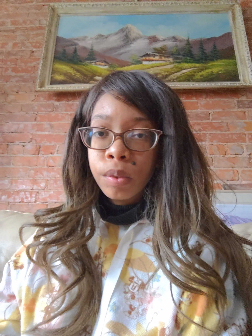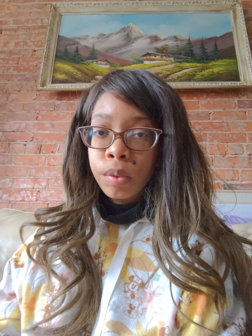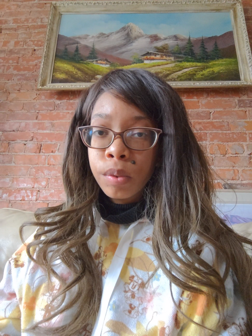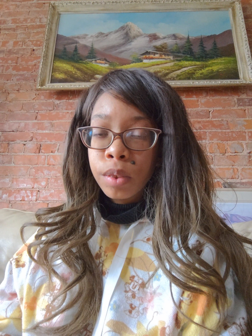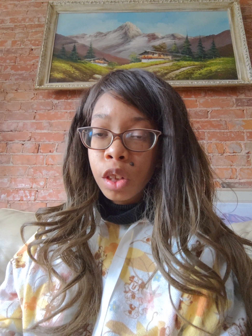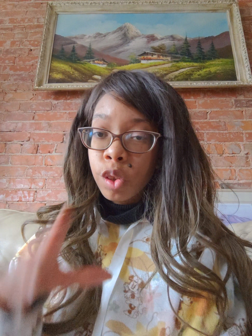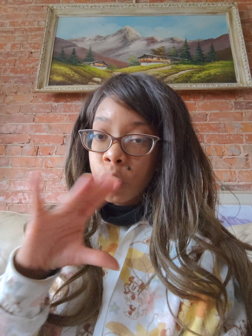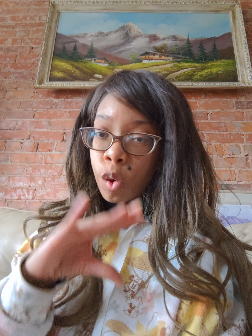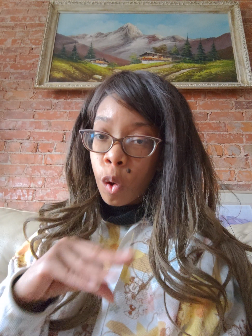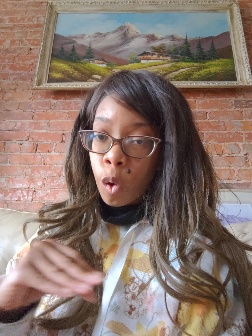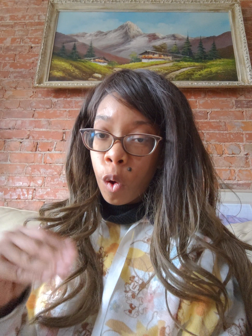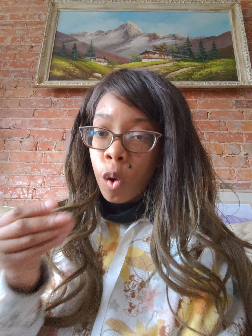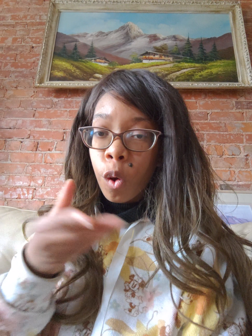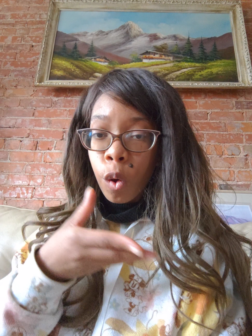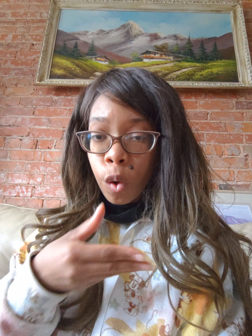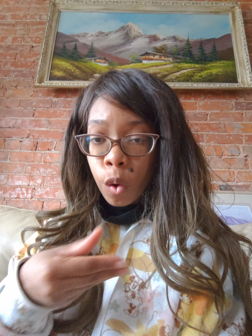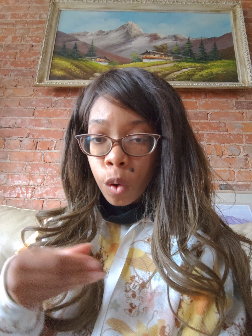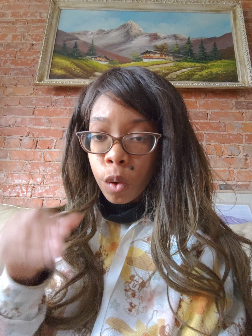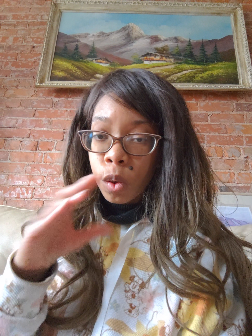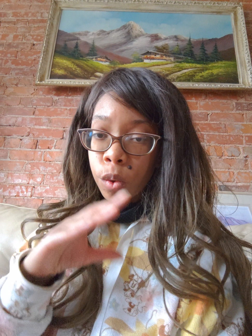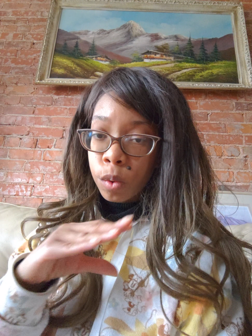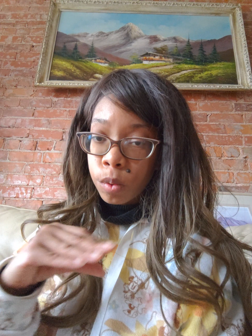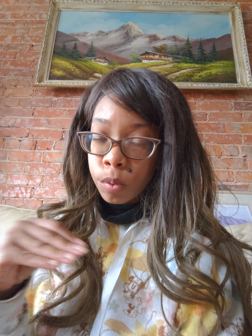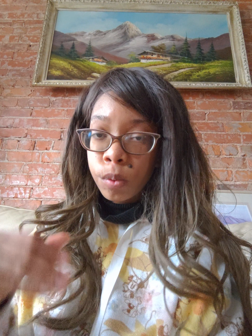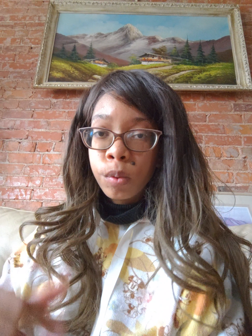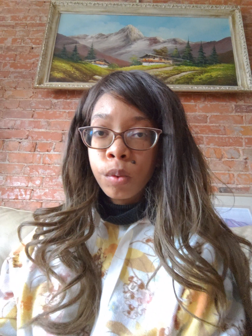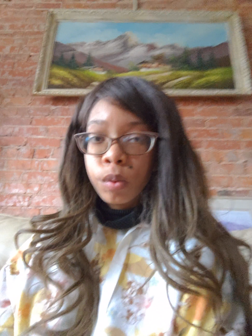story